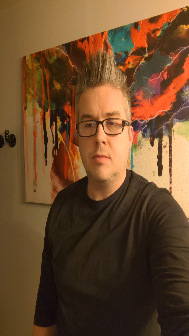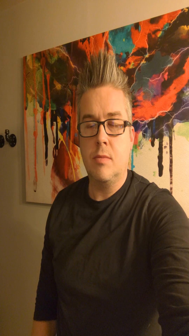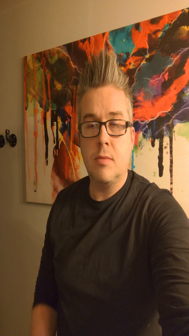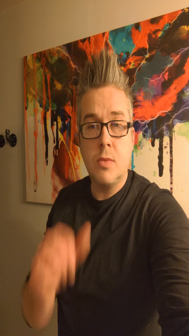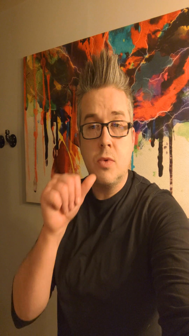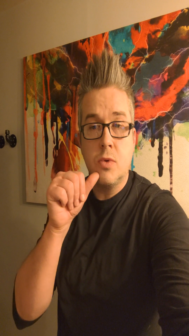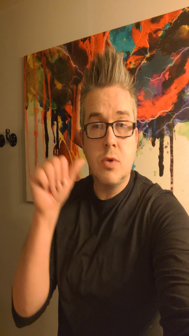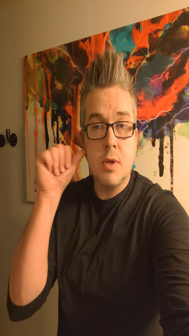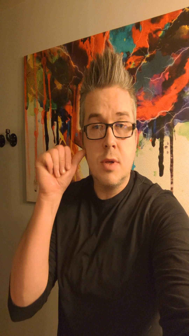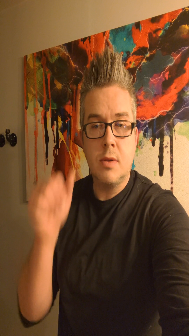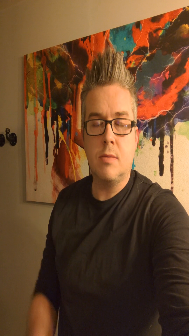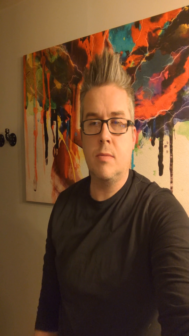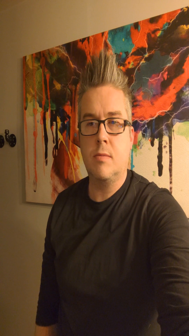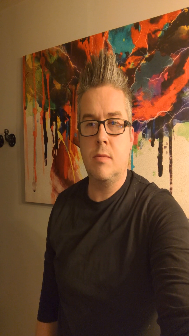yesterday